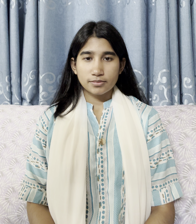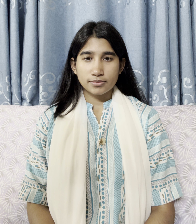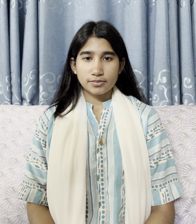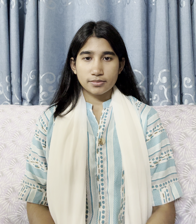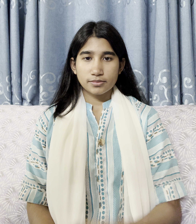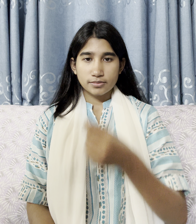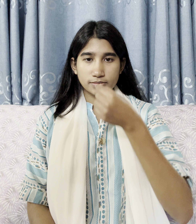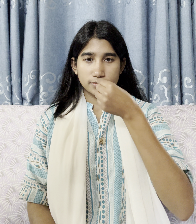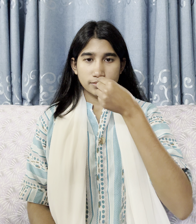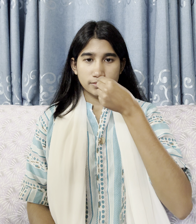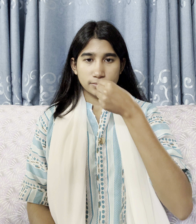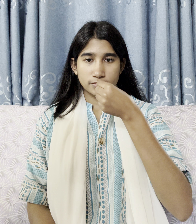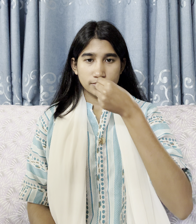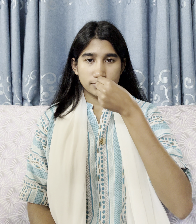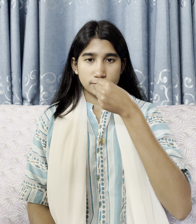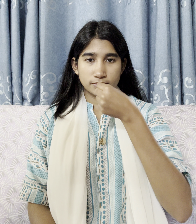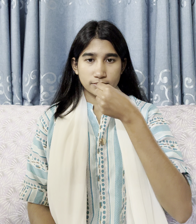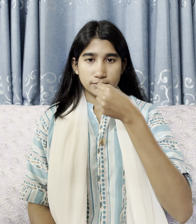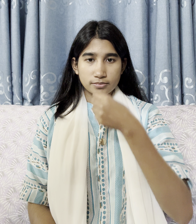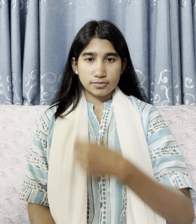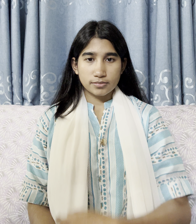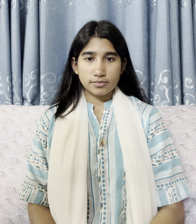মেয়ে